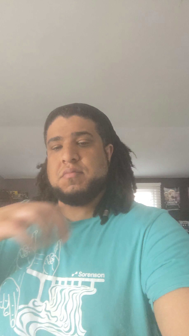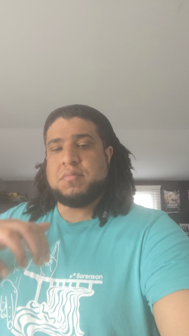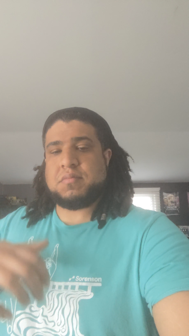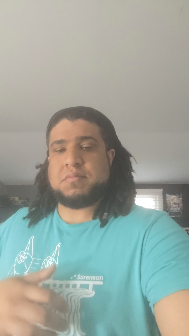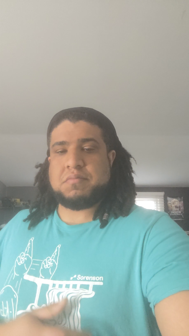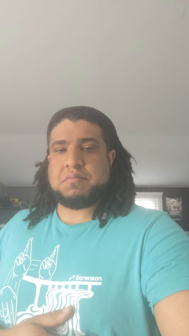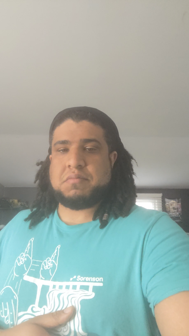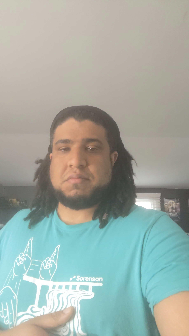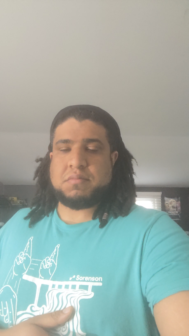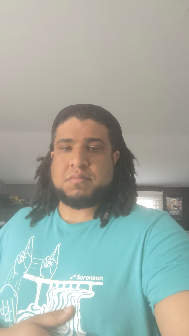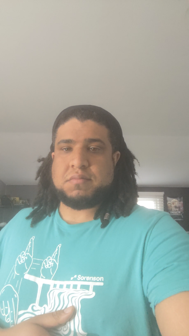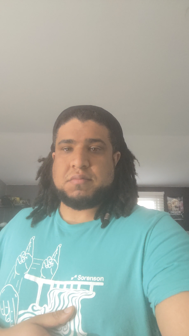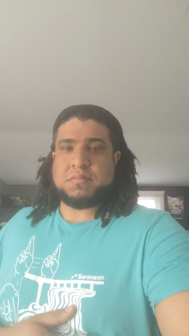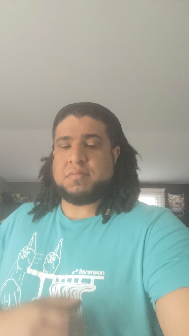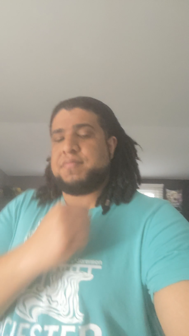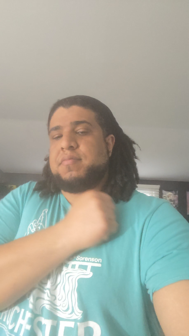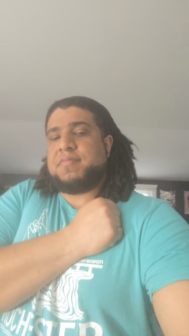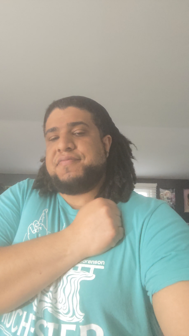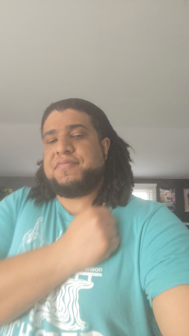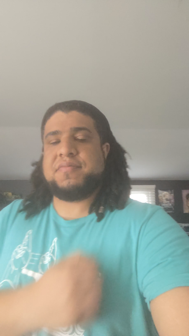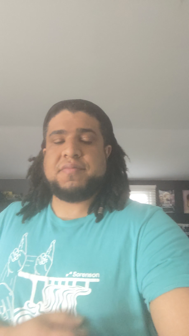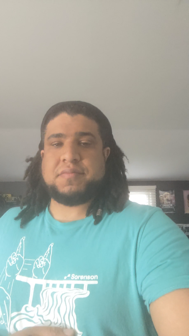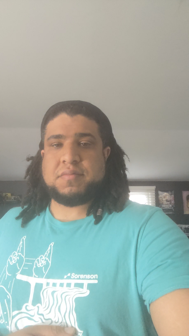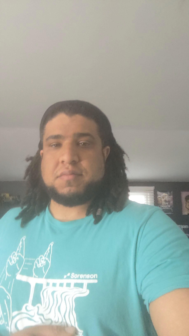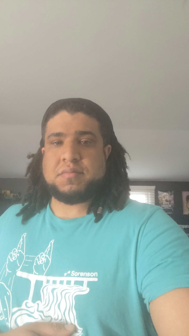love